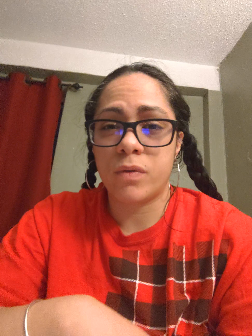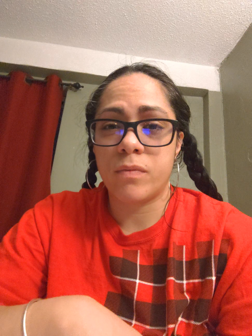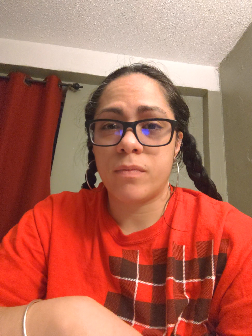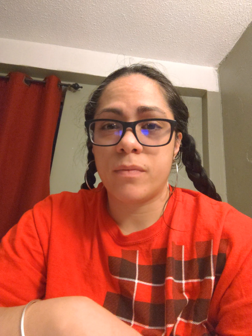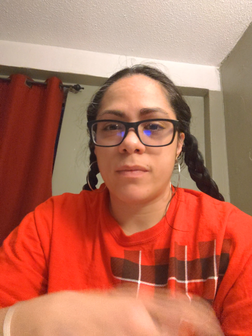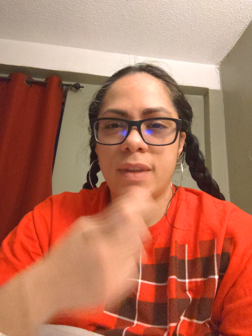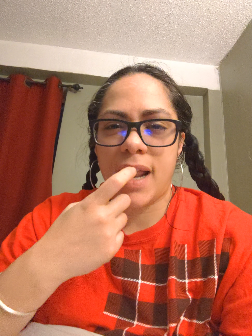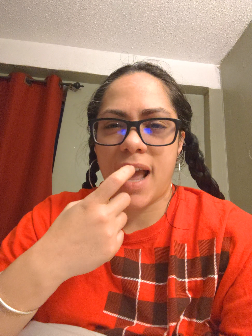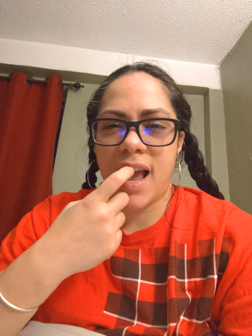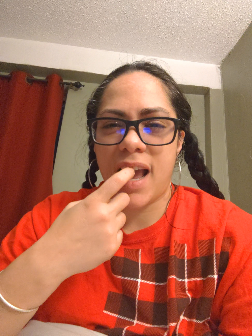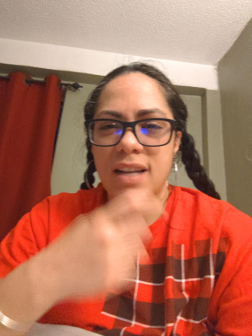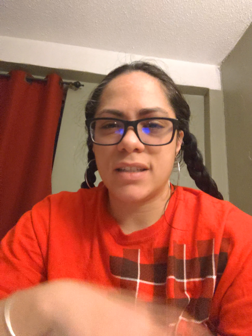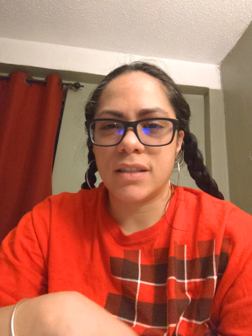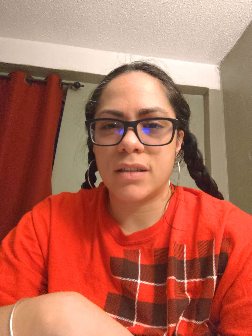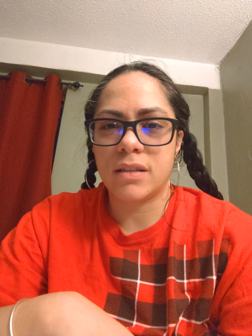window